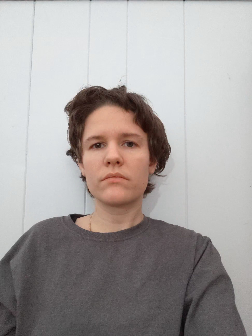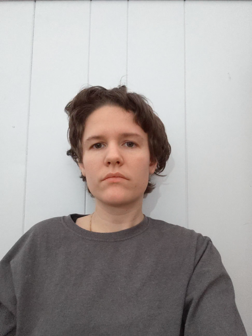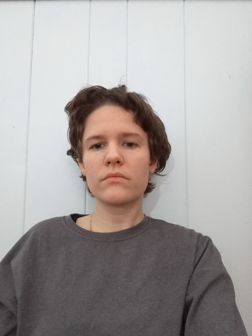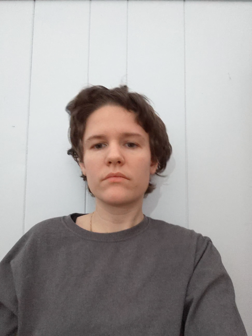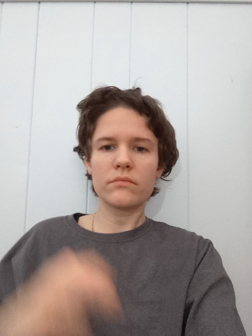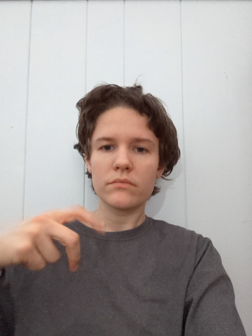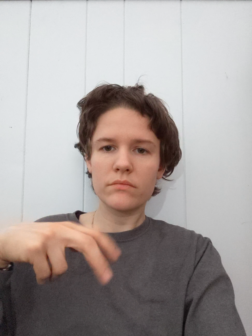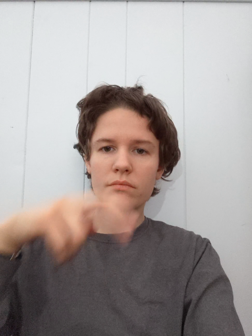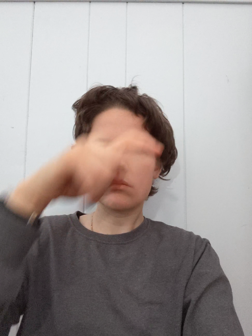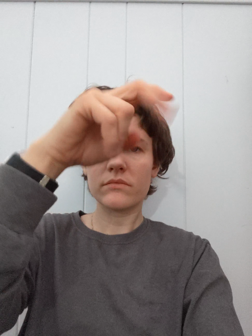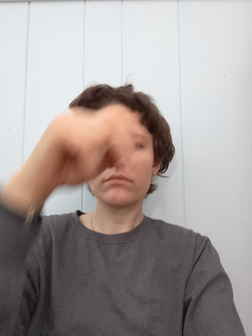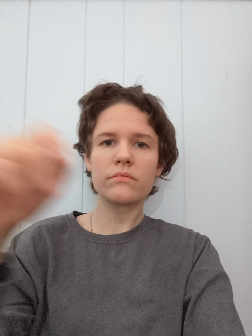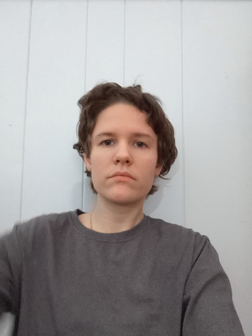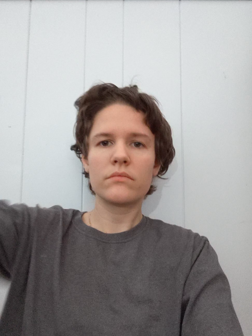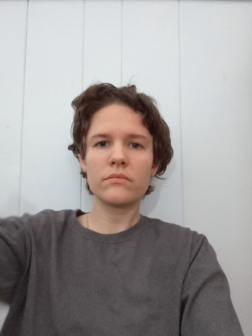stairs